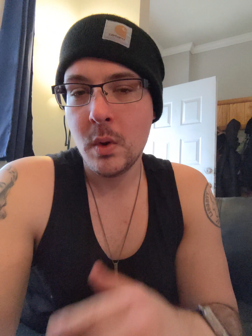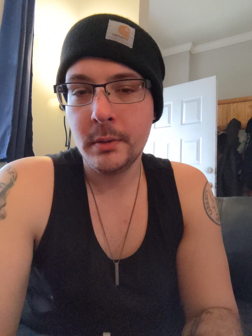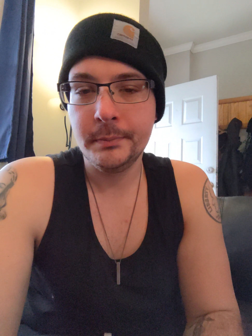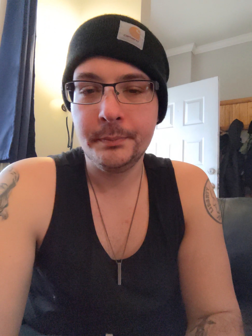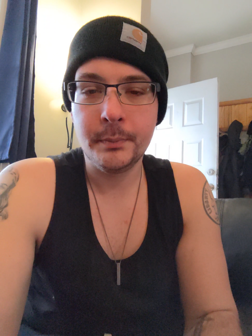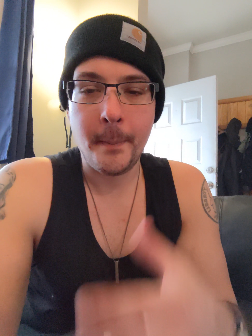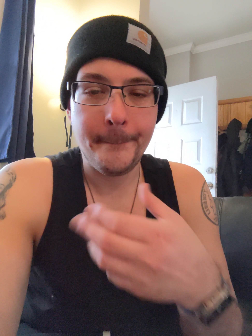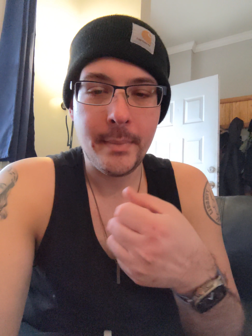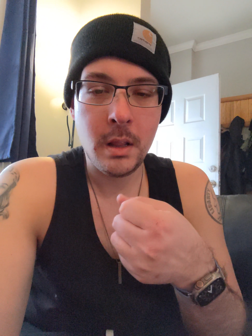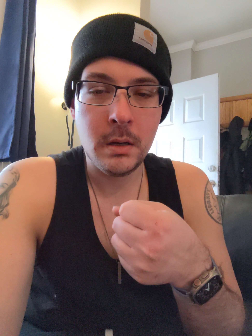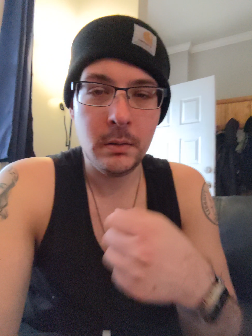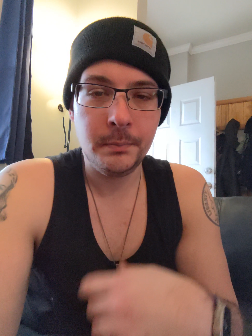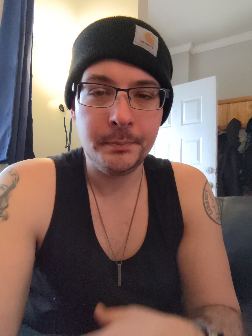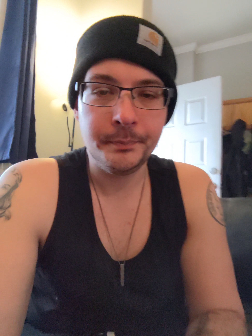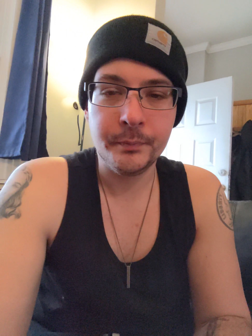milk